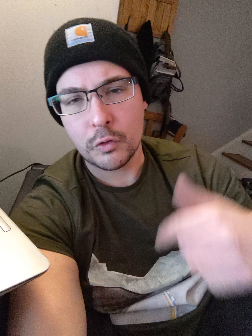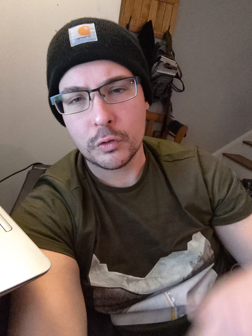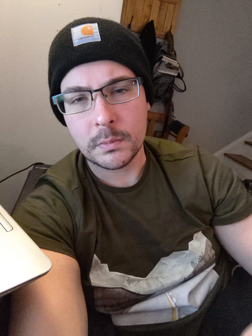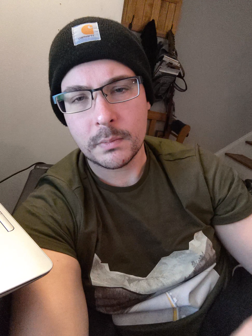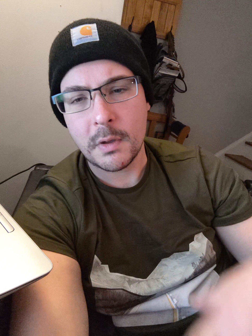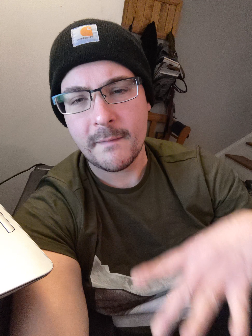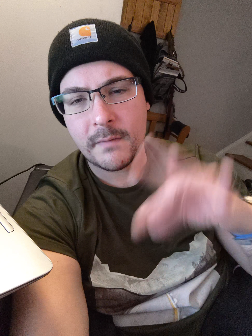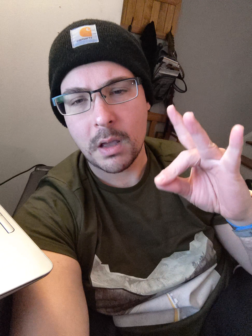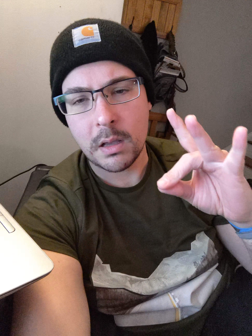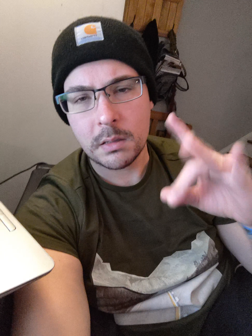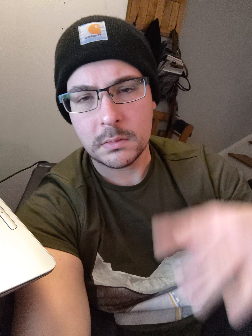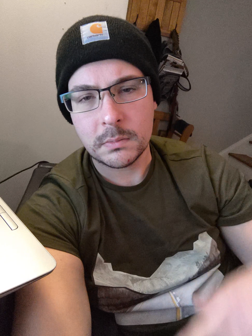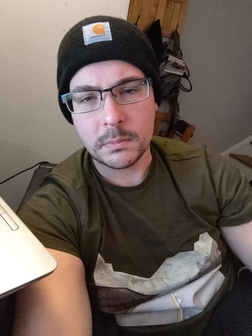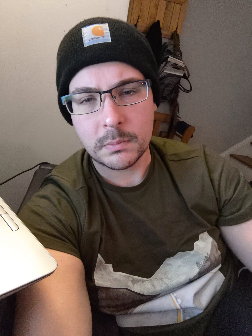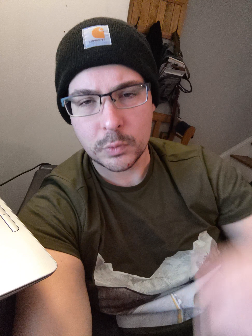find